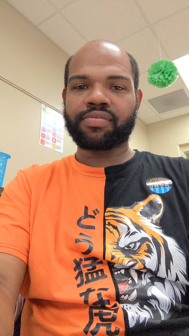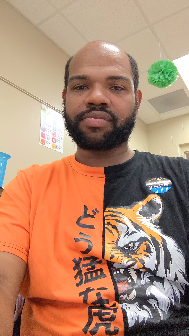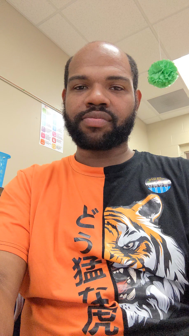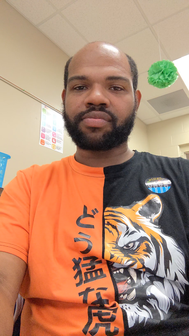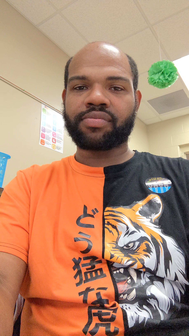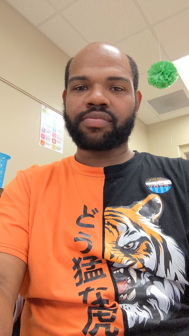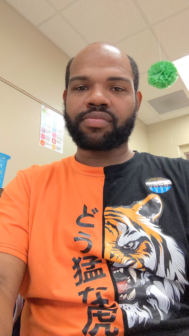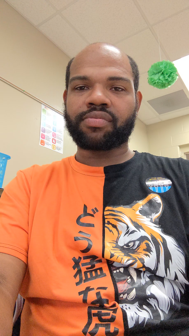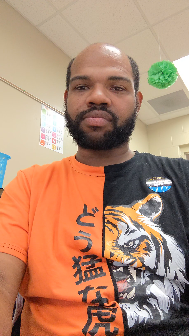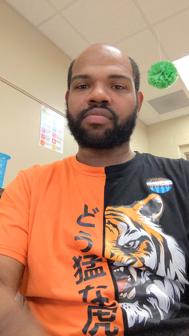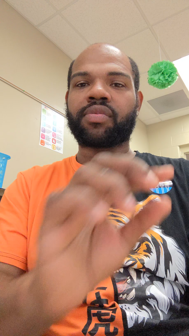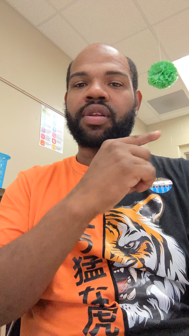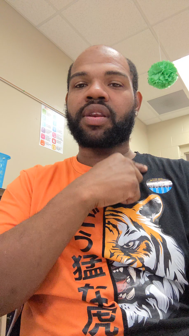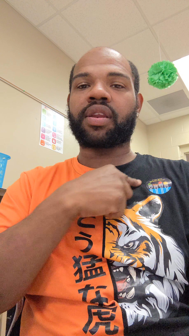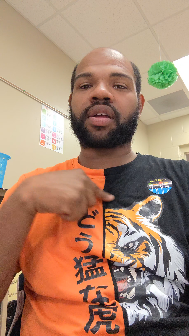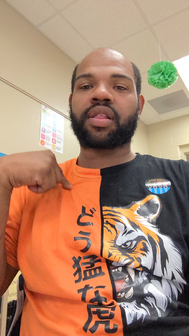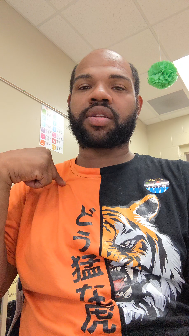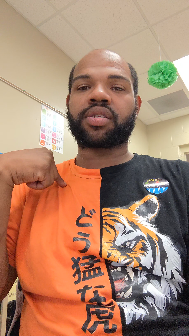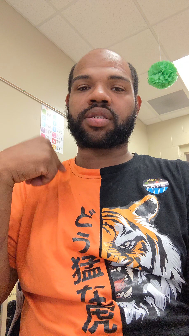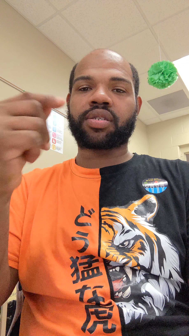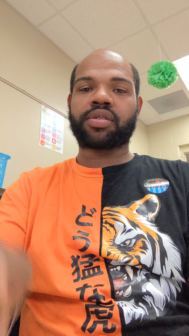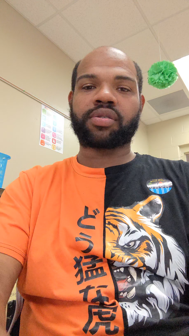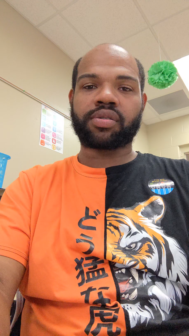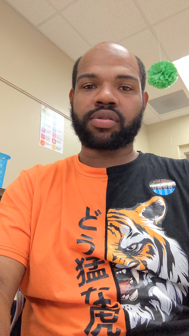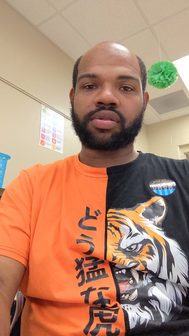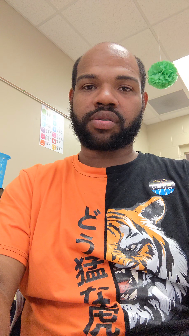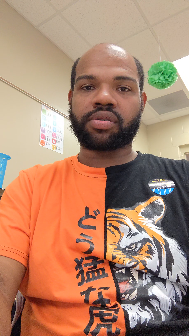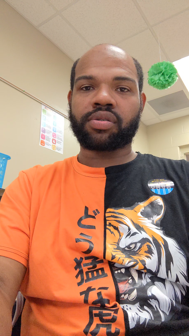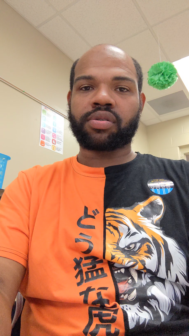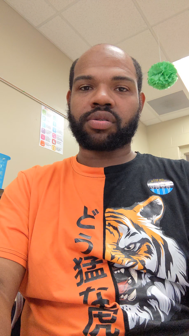necklace